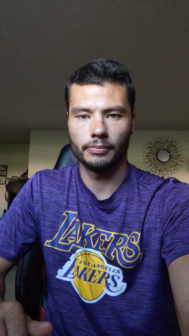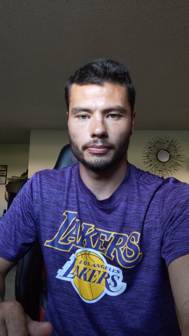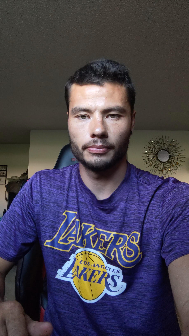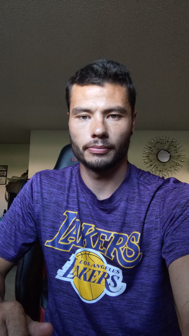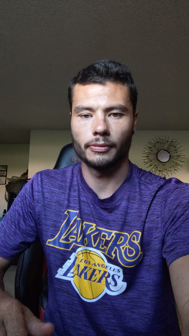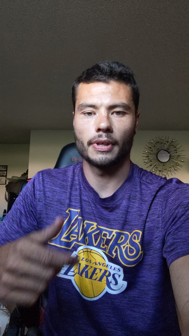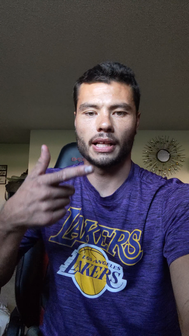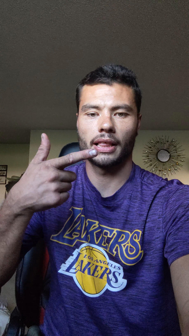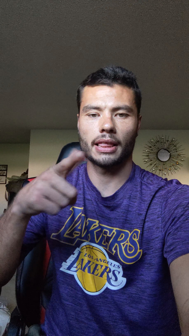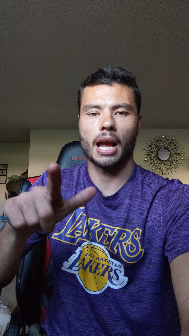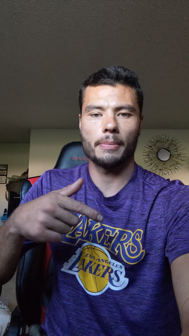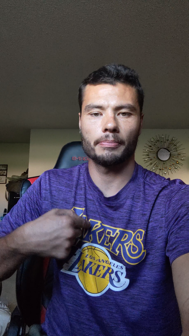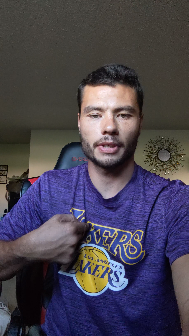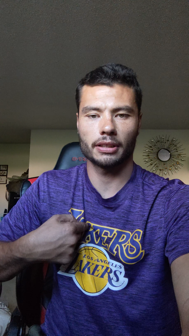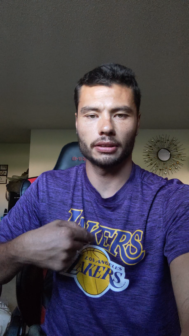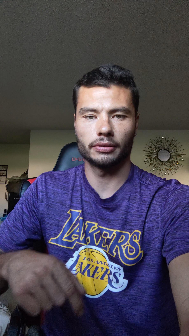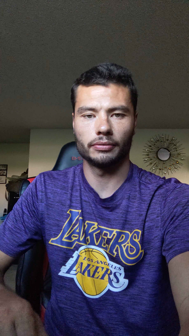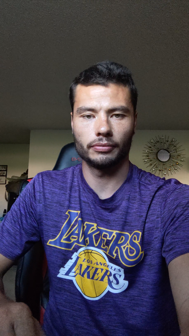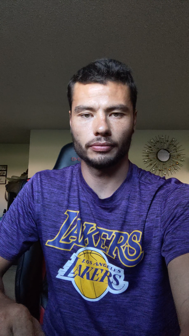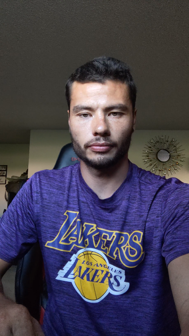let me